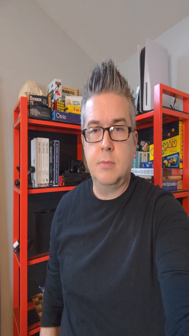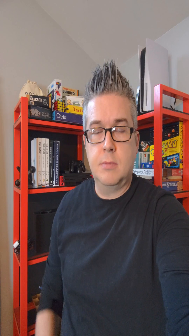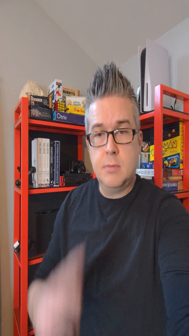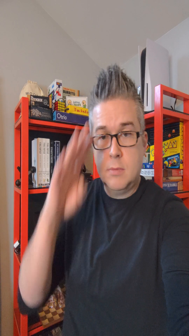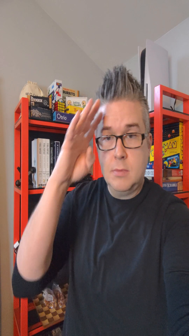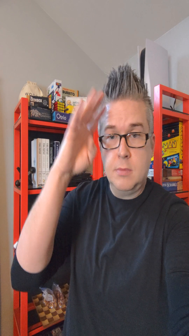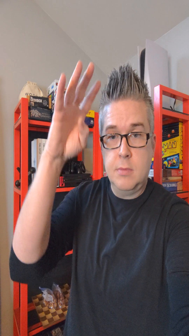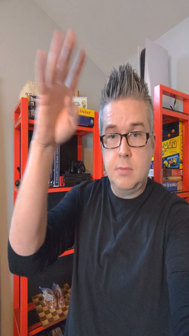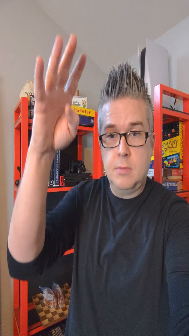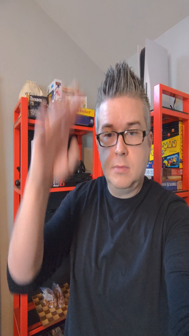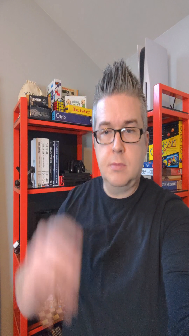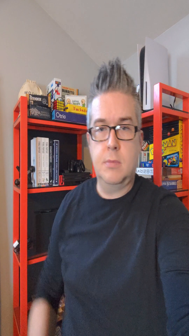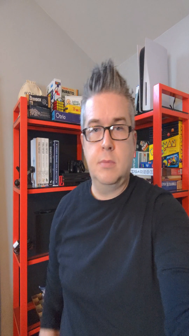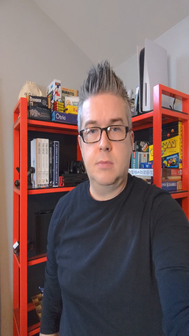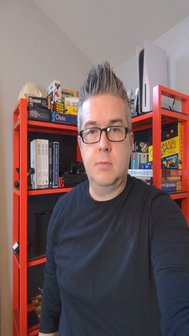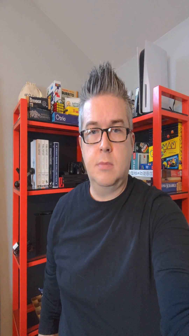pretend